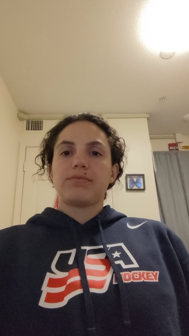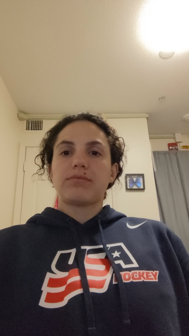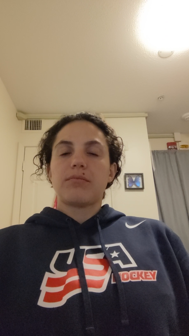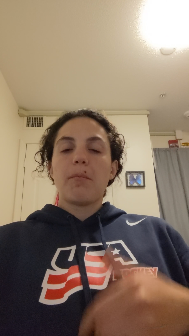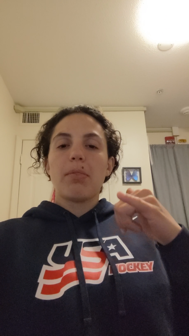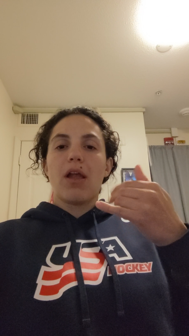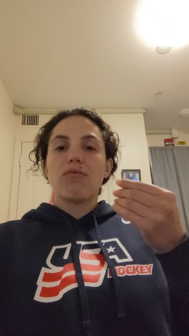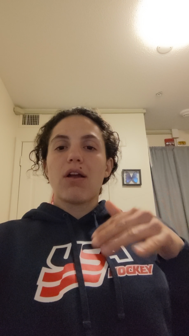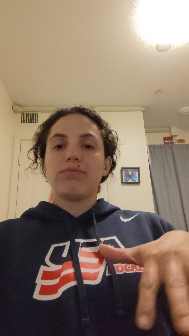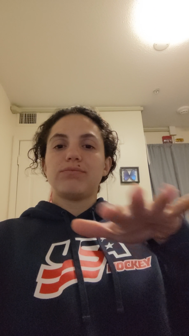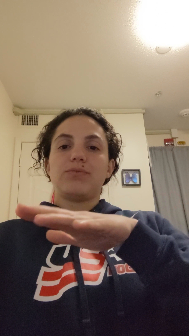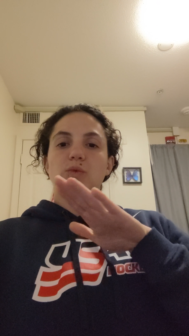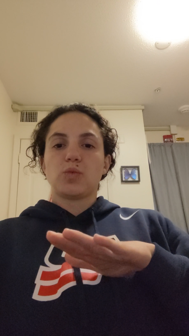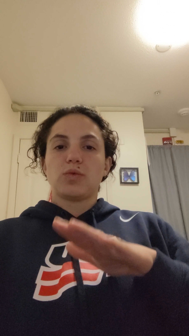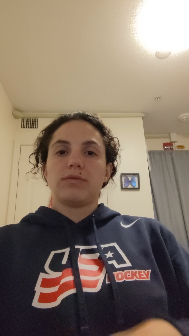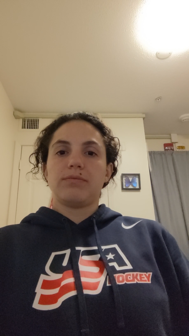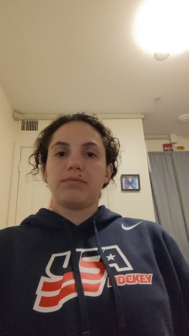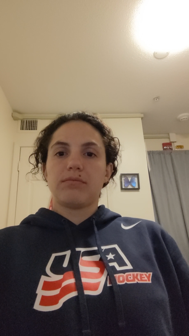playground